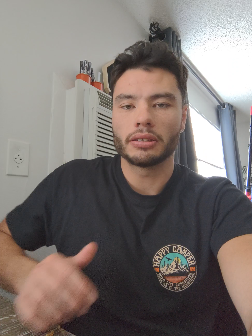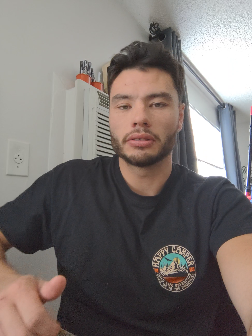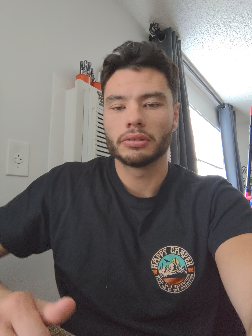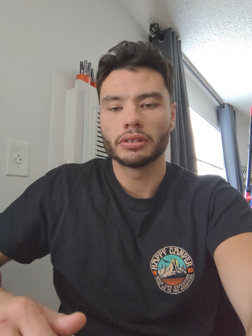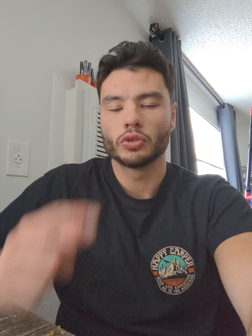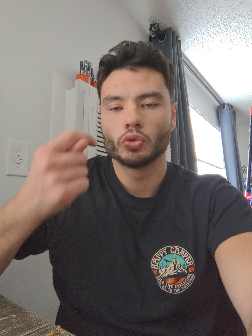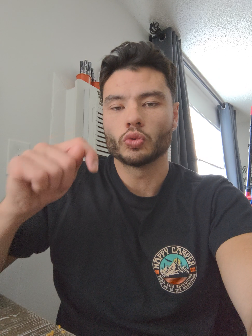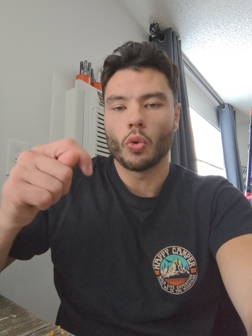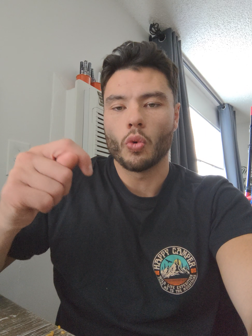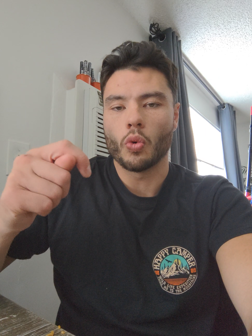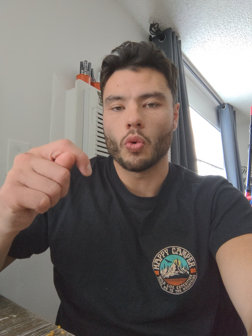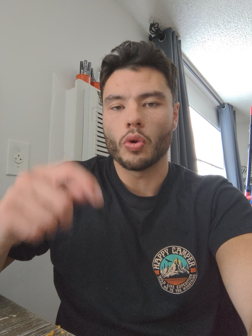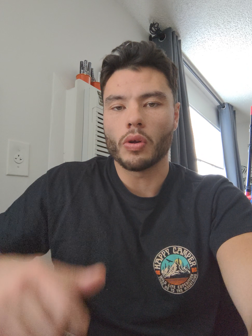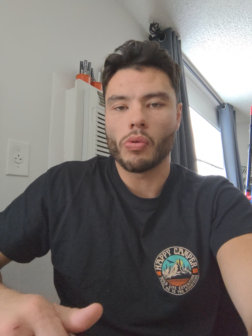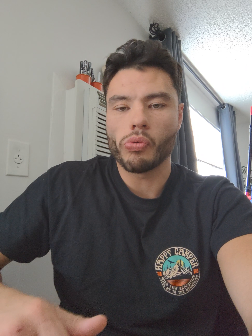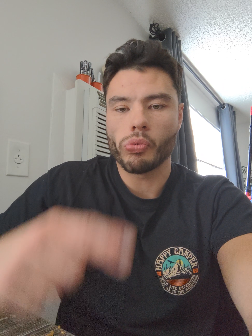toy